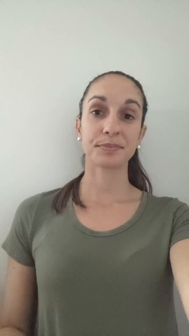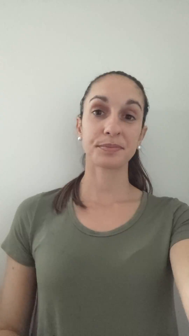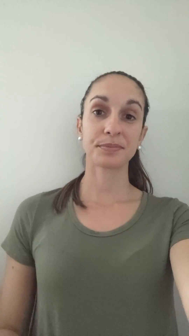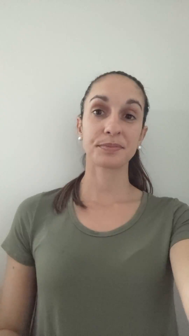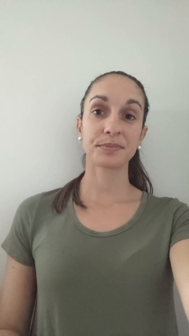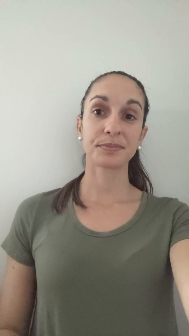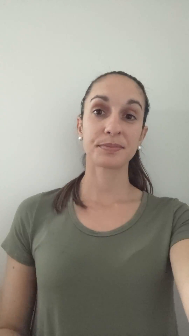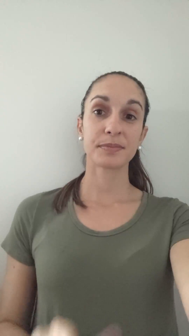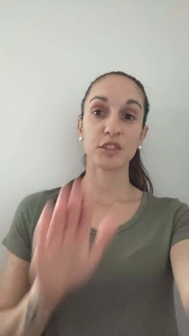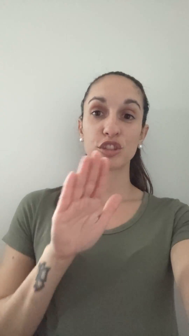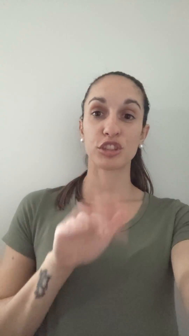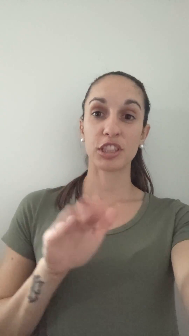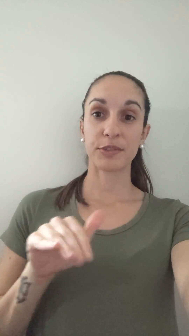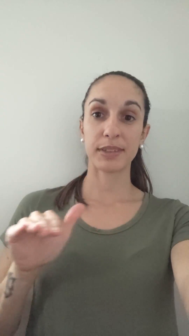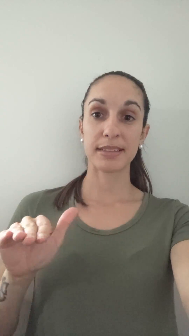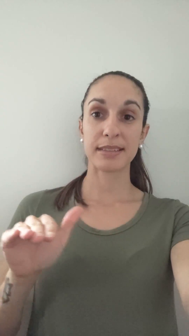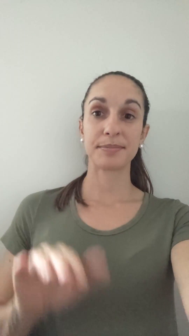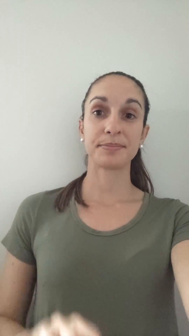children